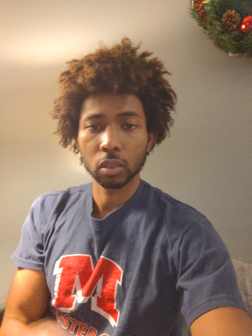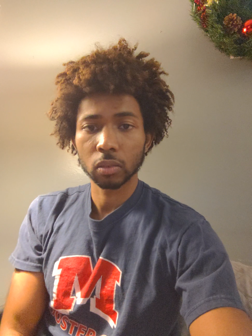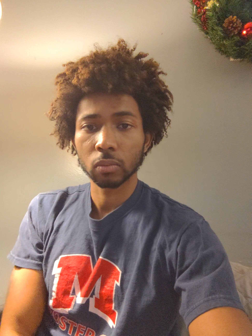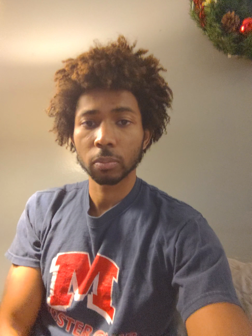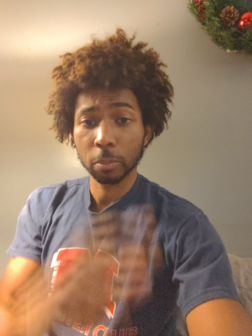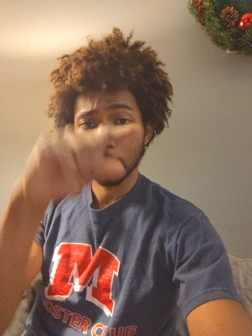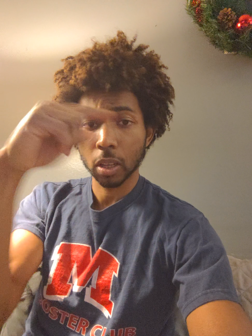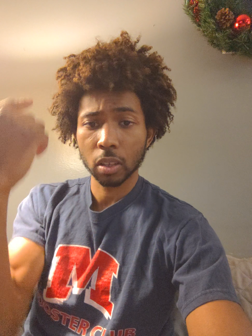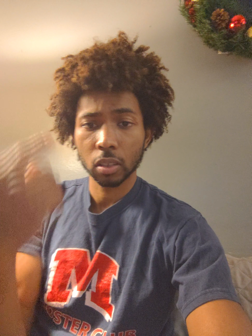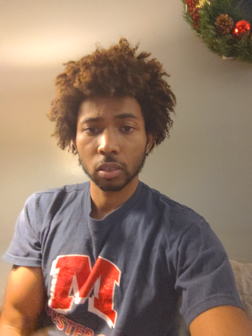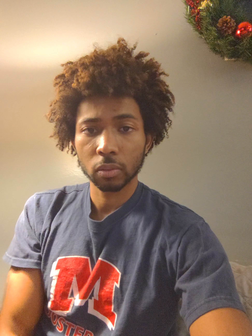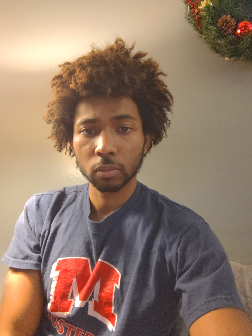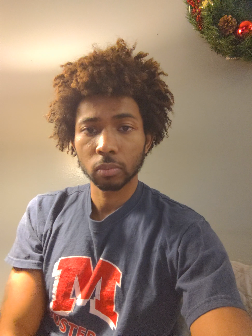black